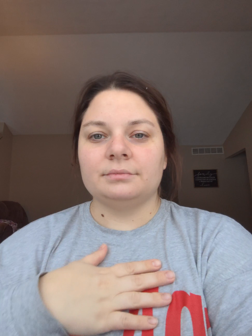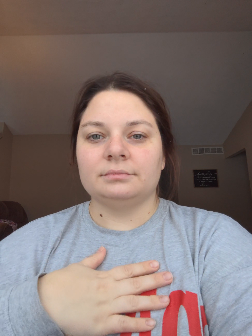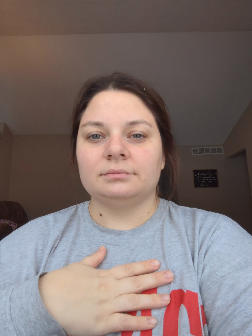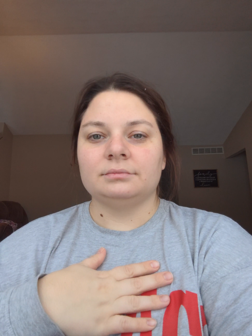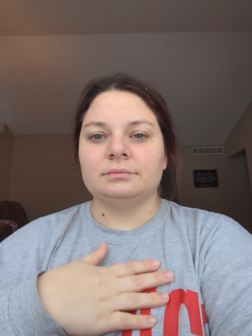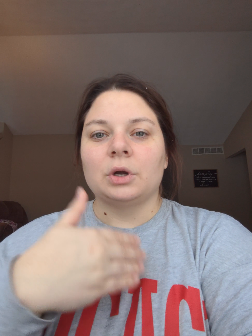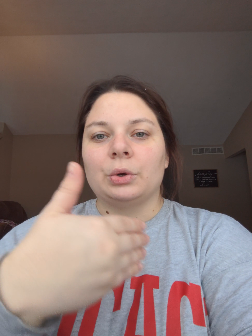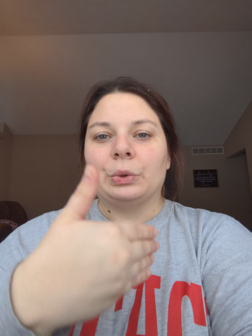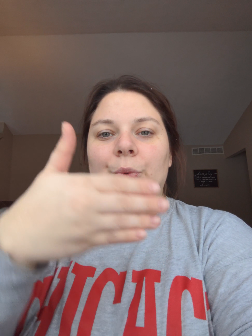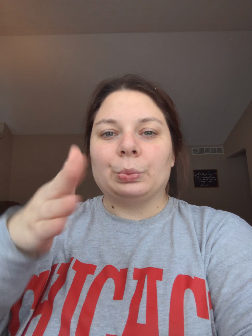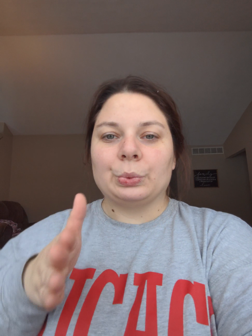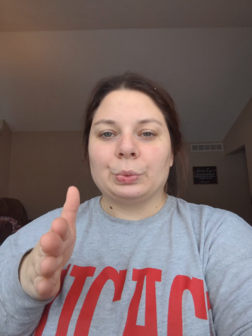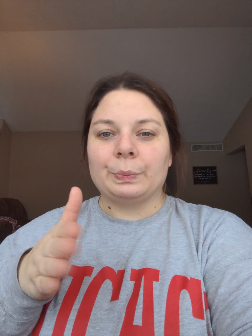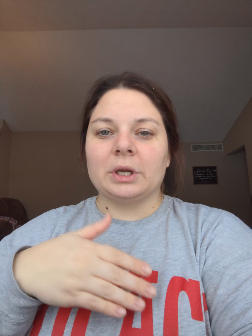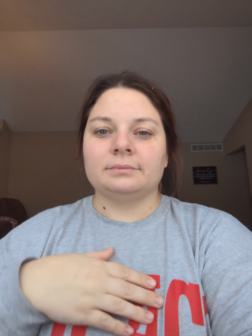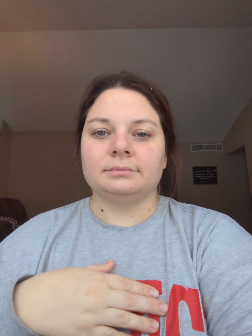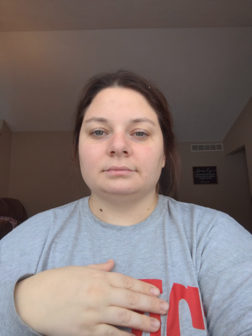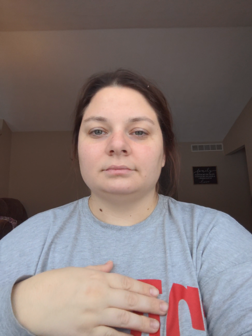room